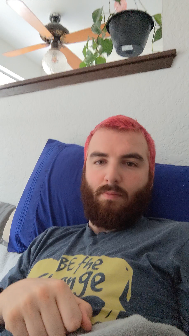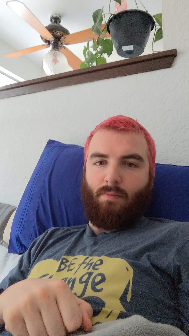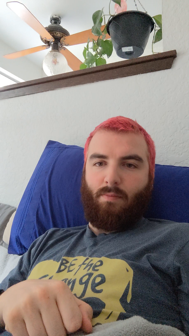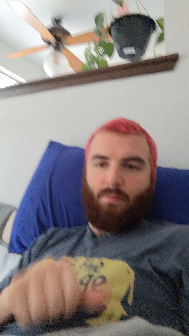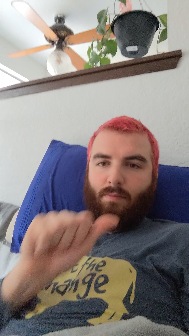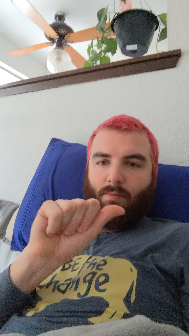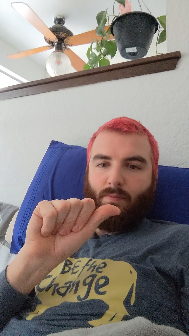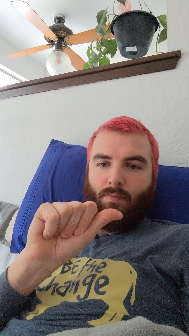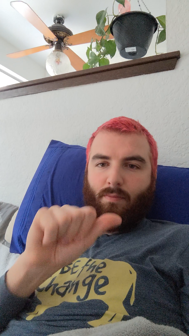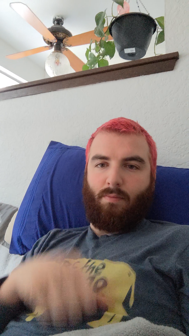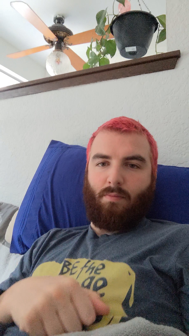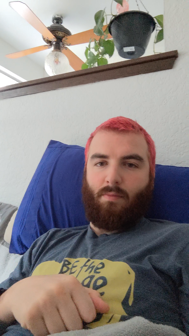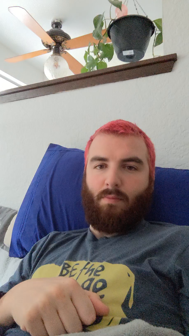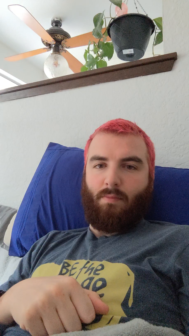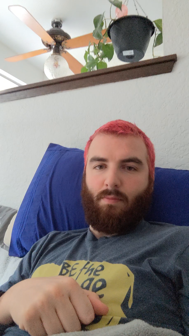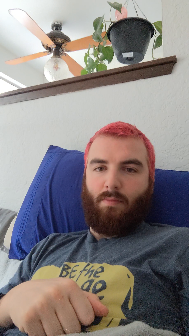a